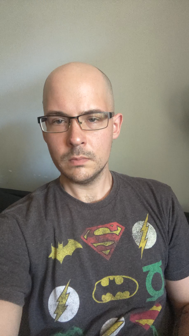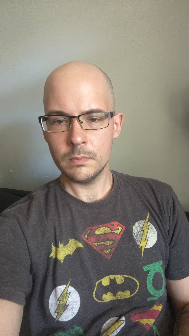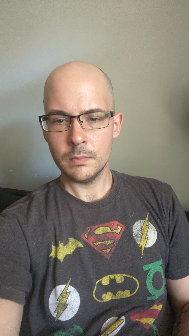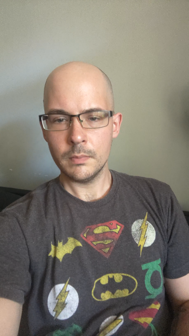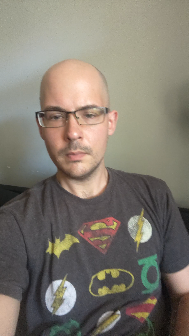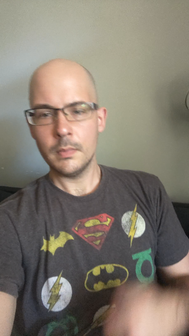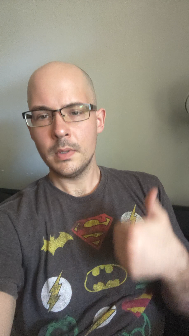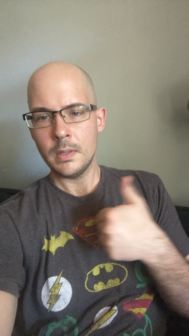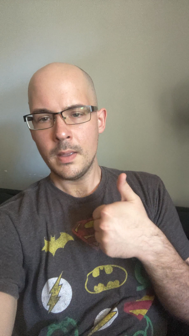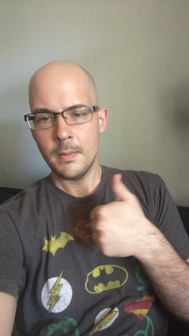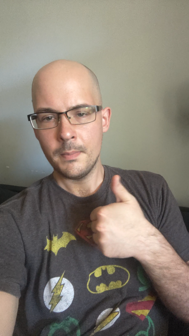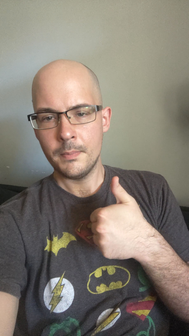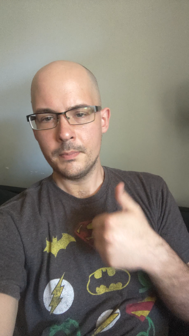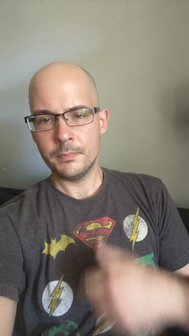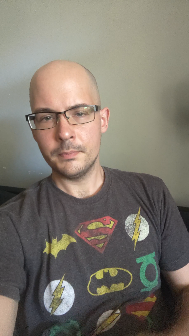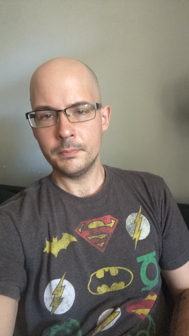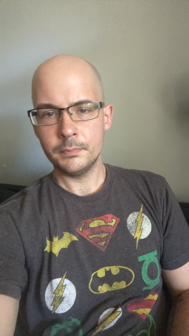game